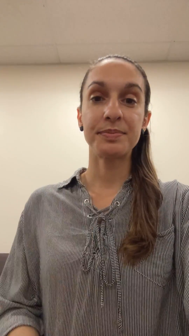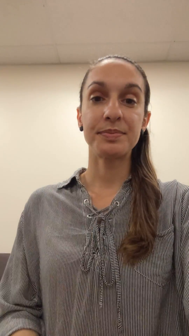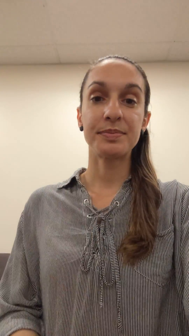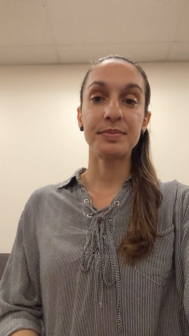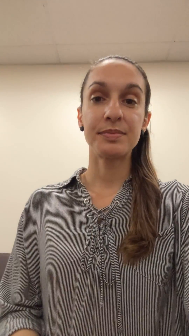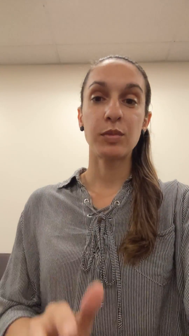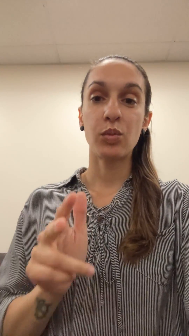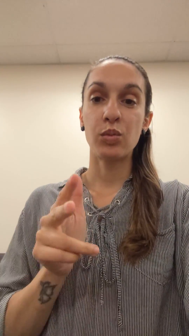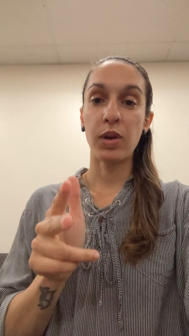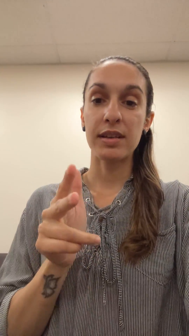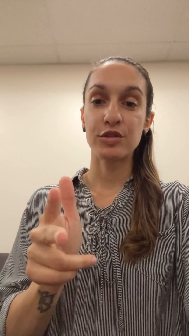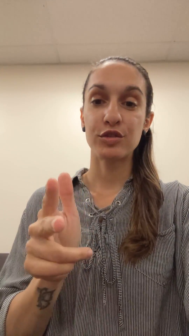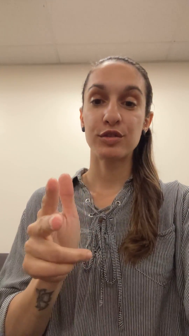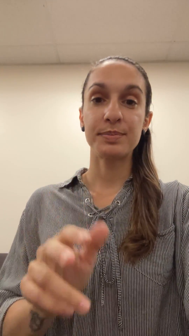garage